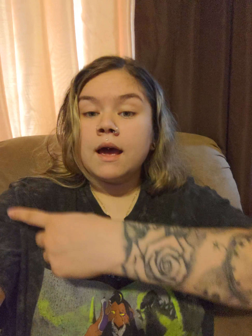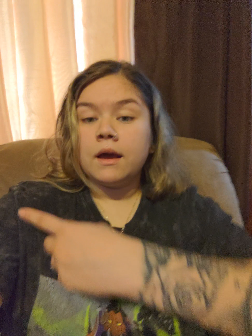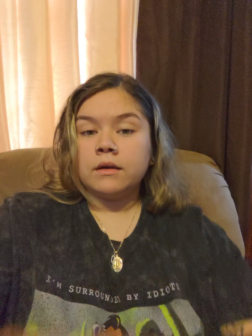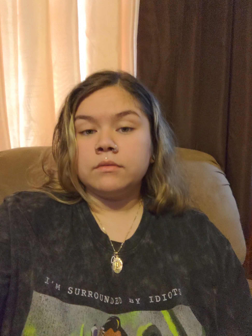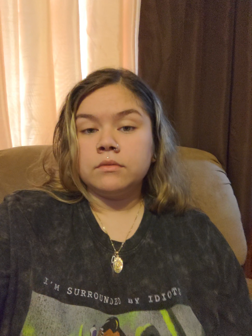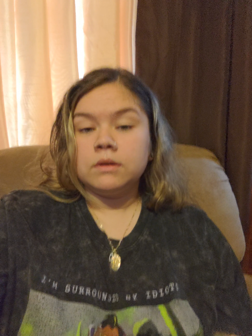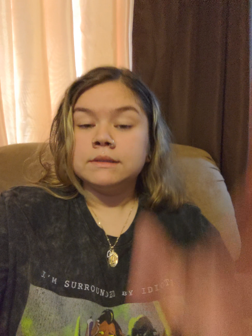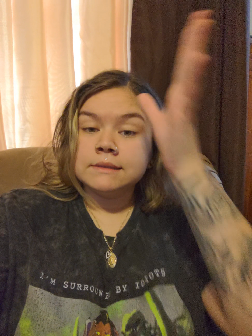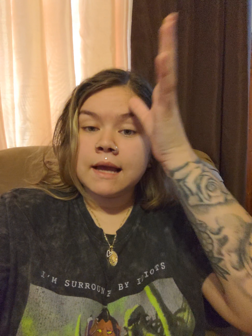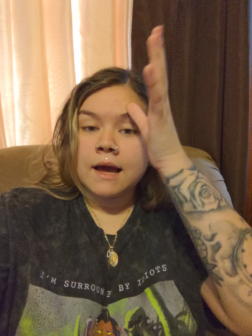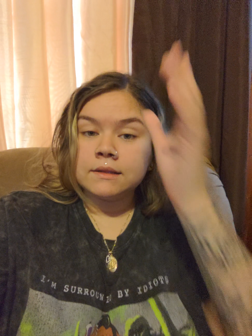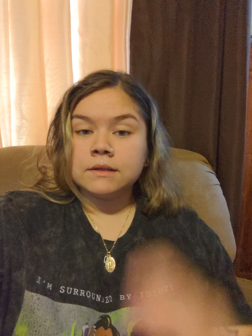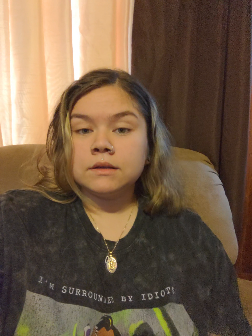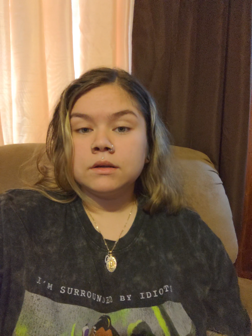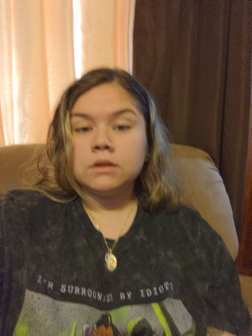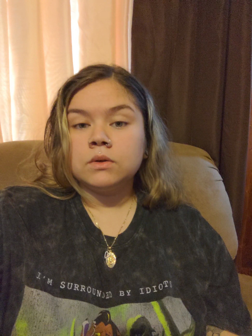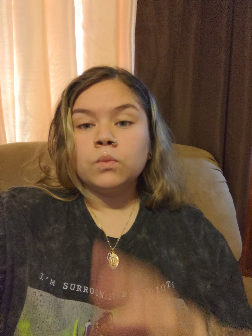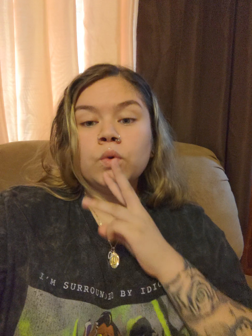daddy